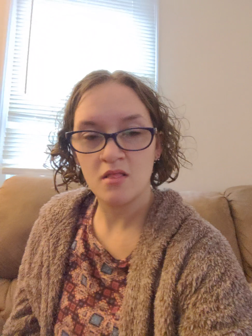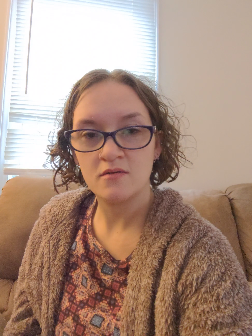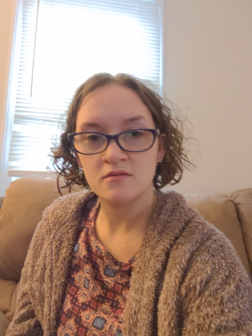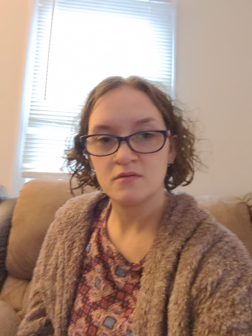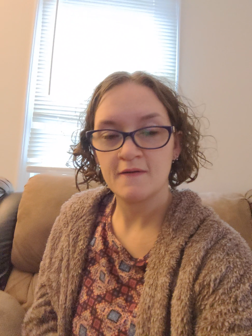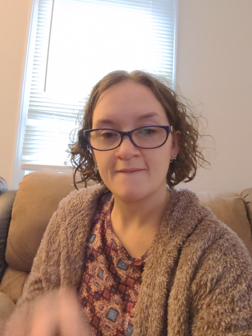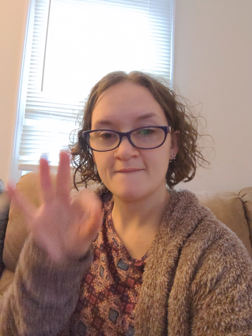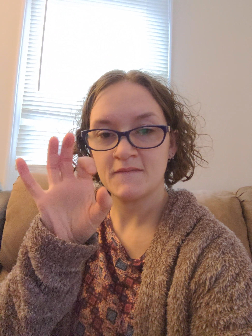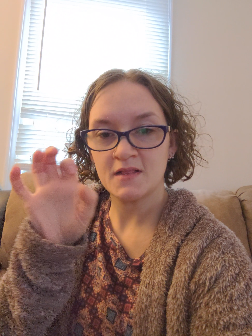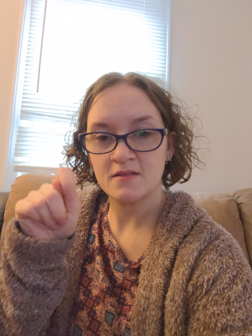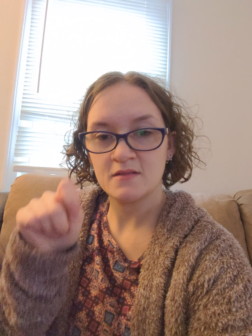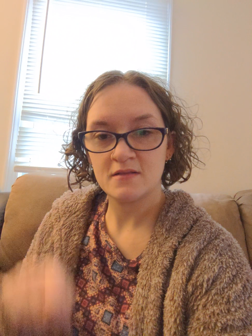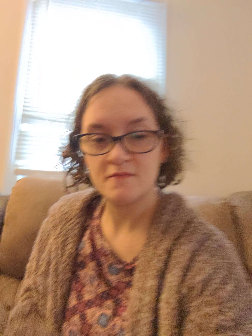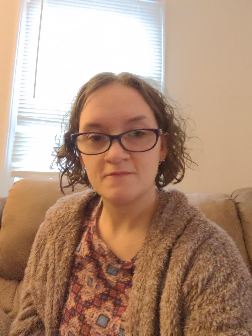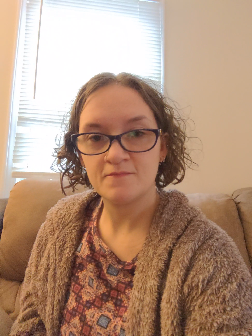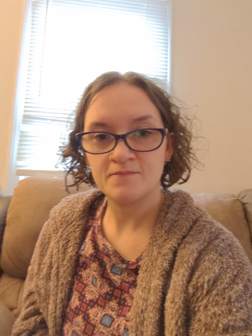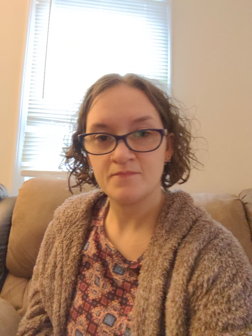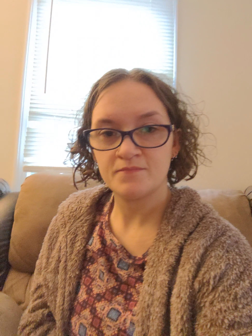feet